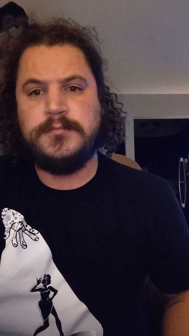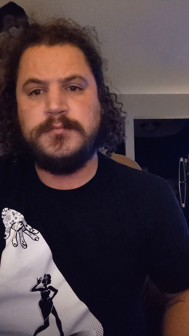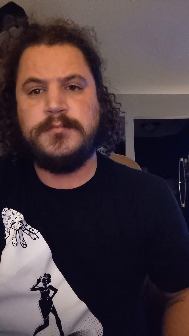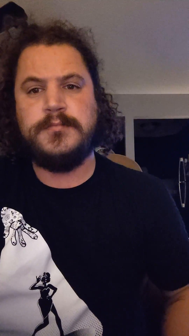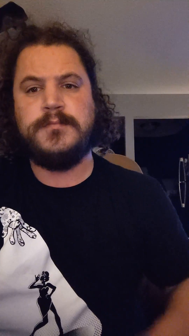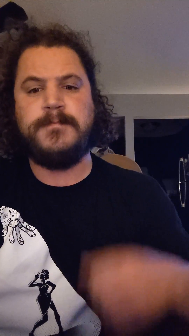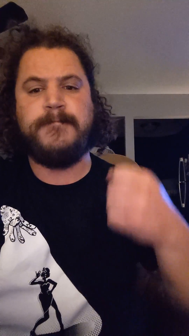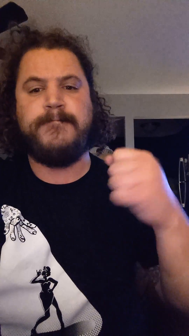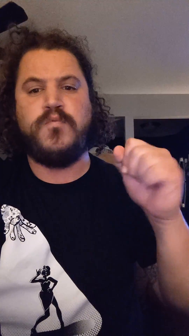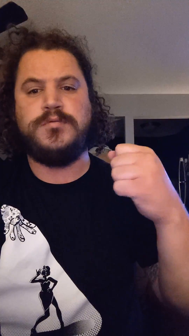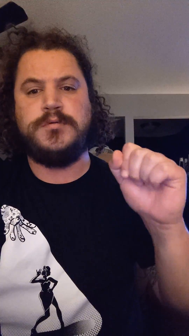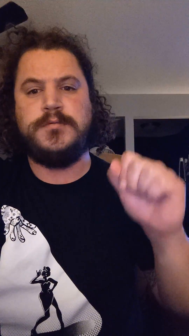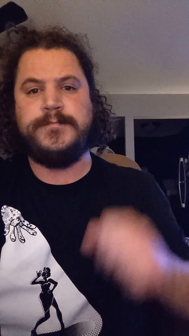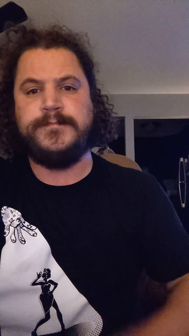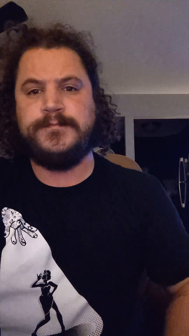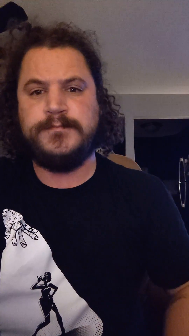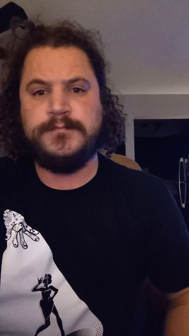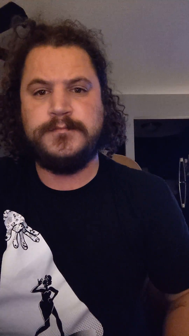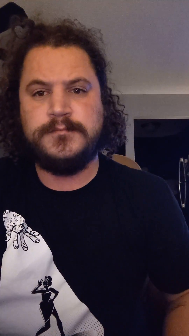motorcycle